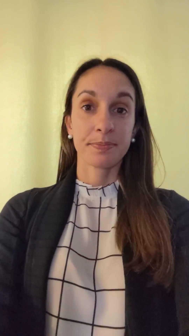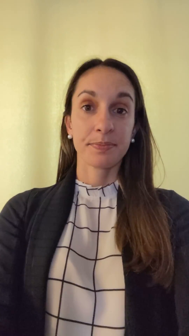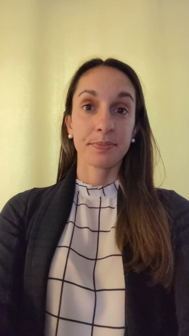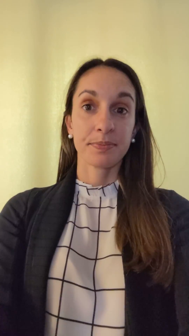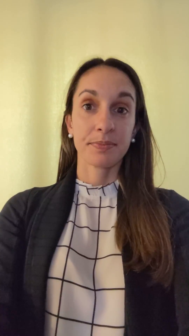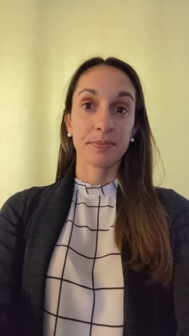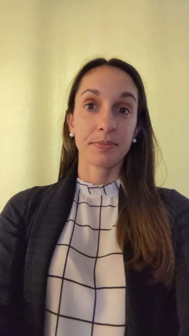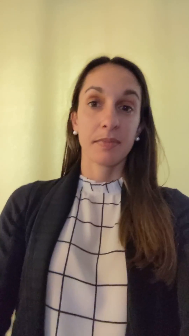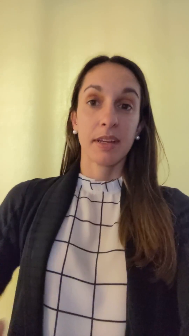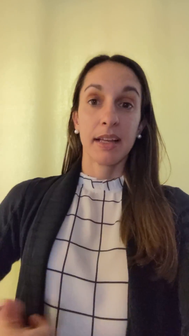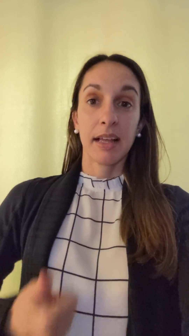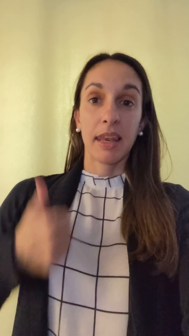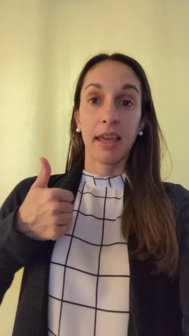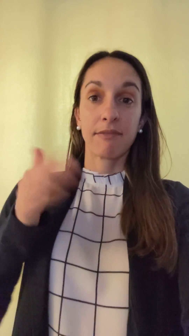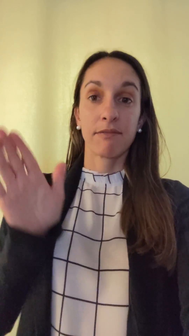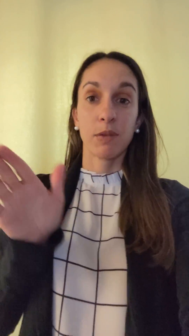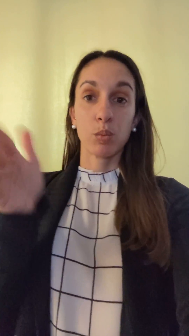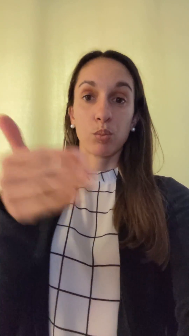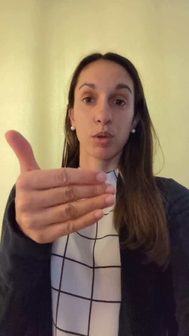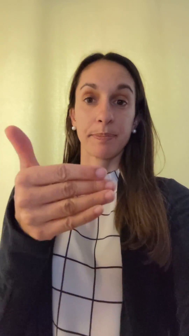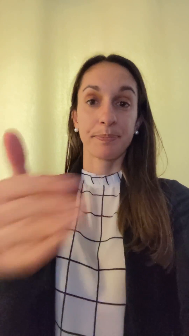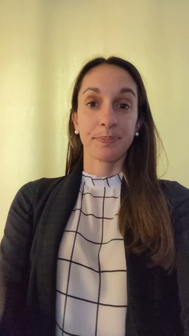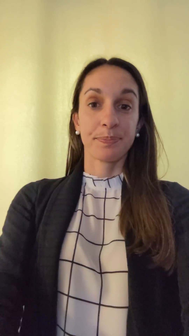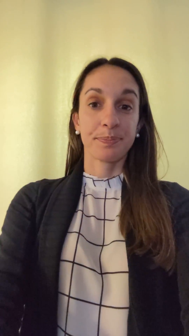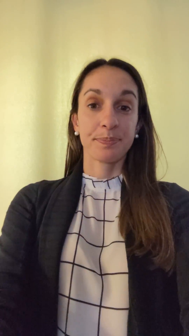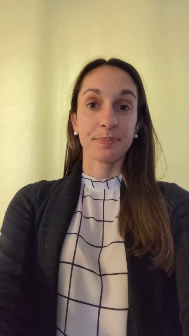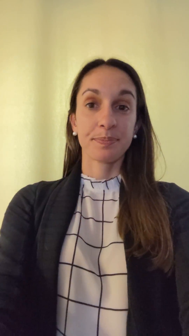living room